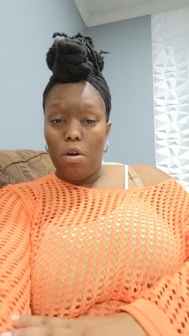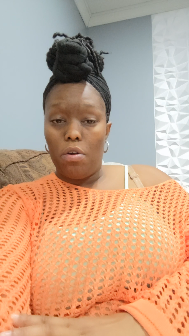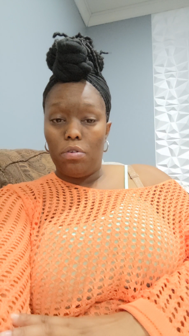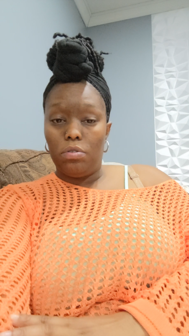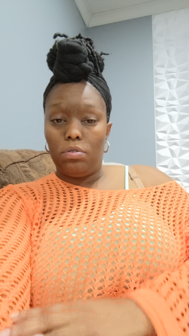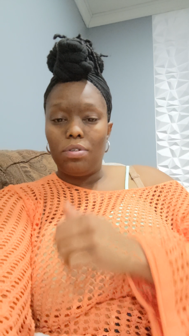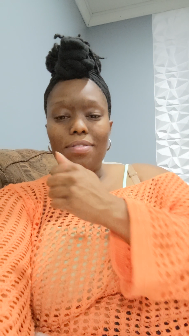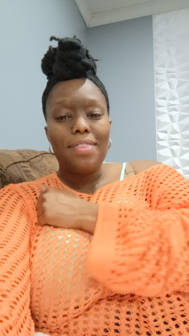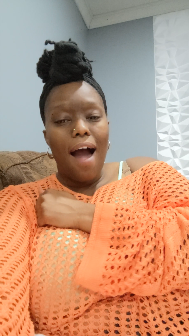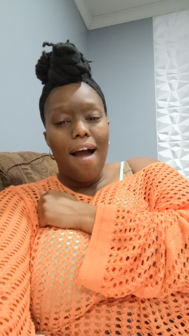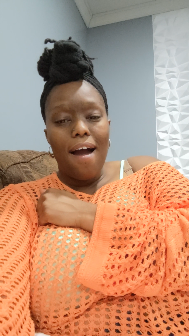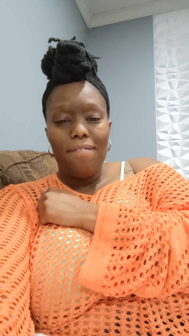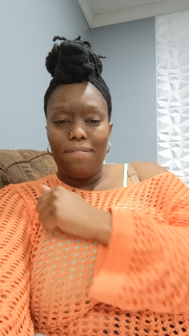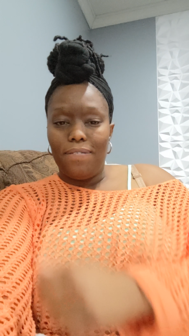love